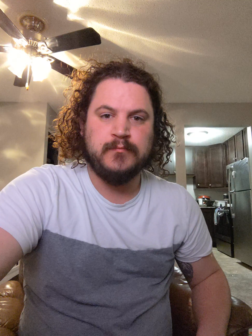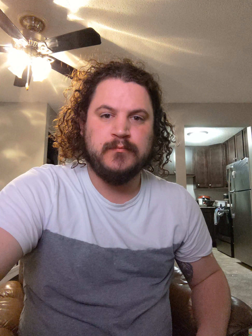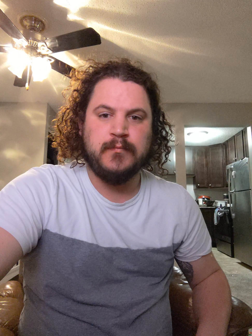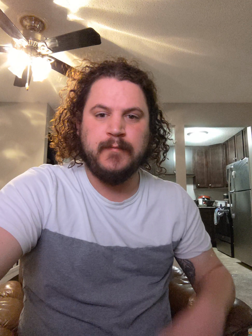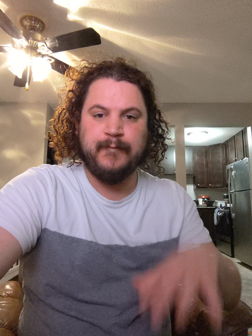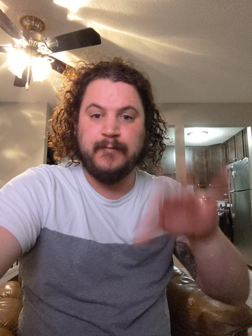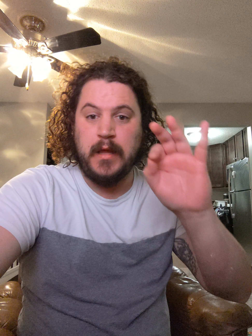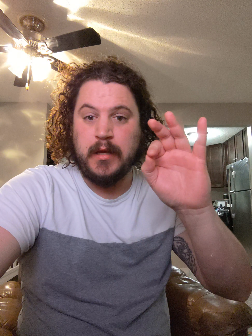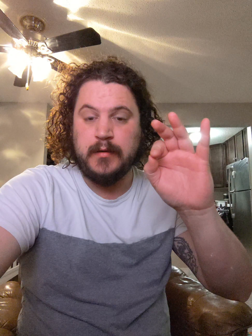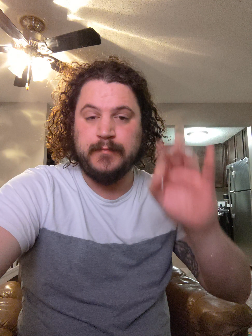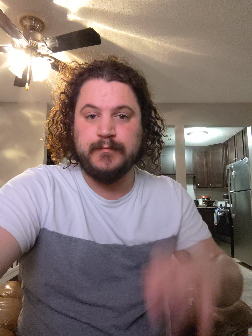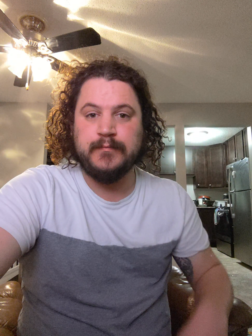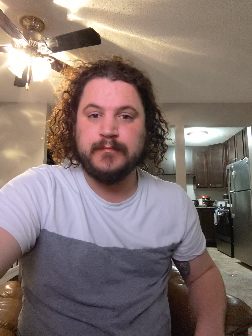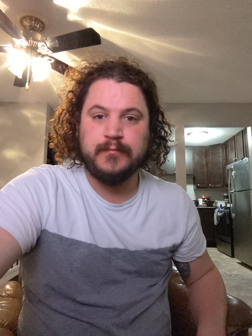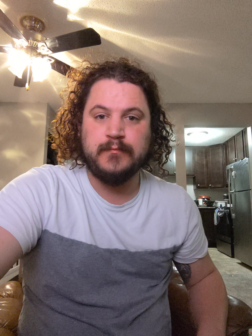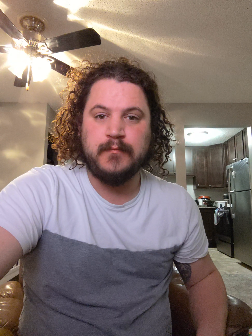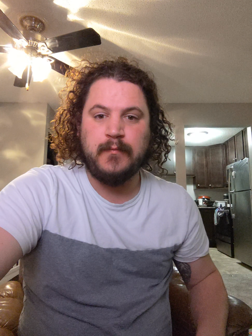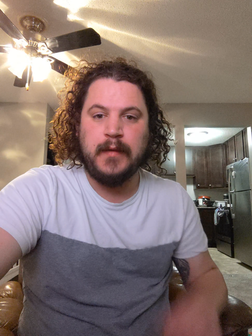find